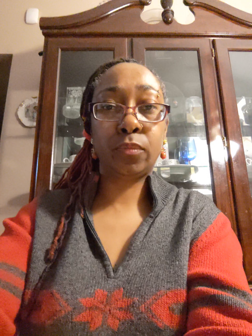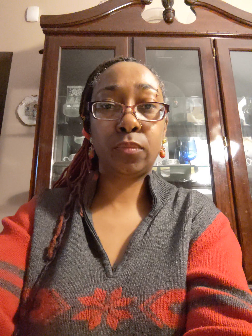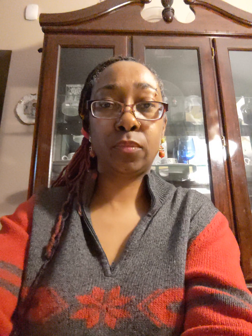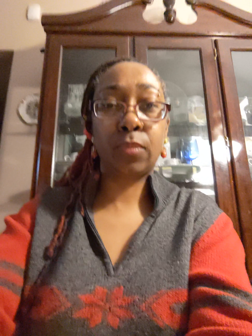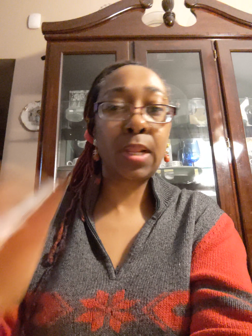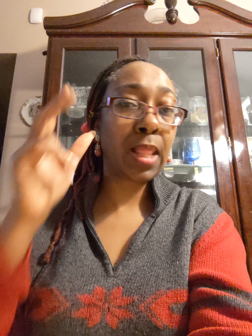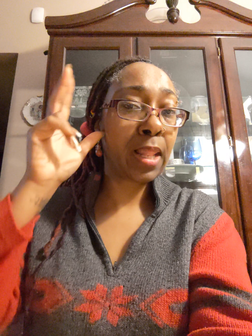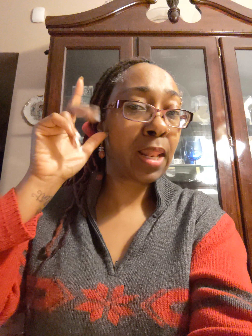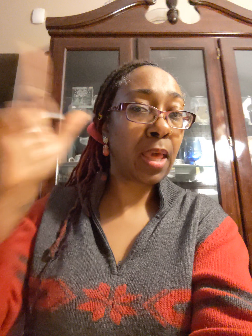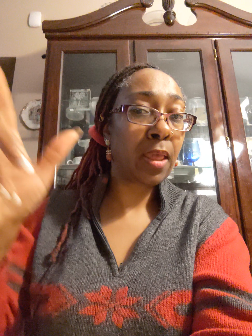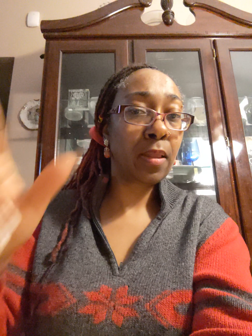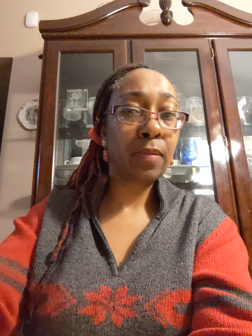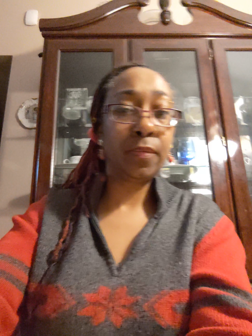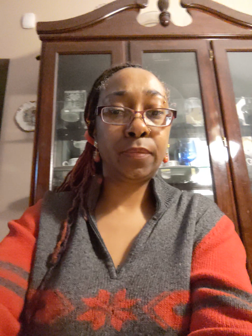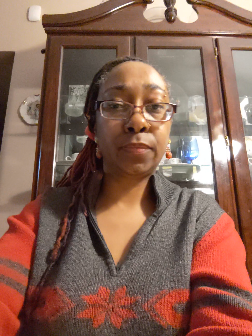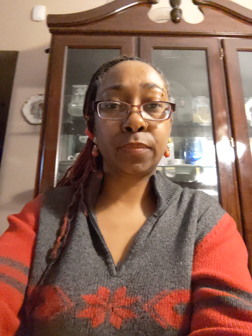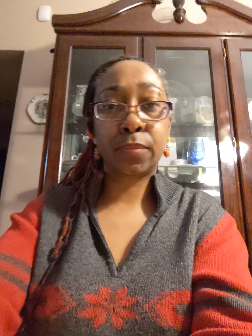loud